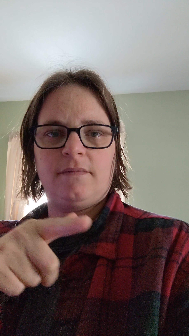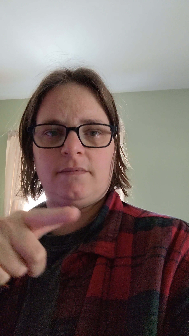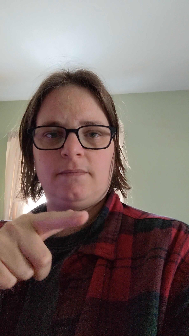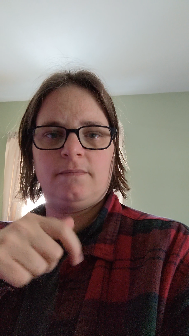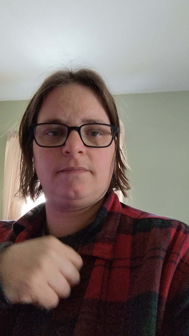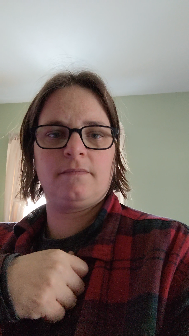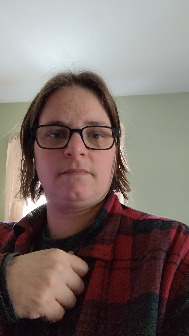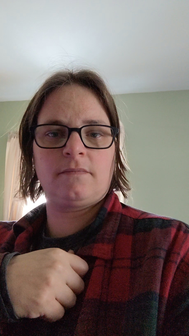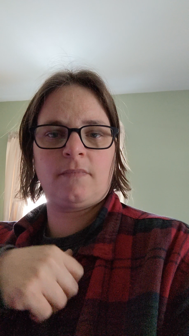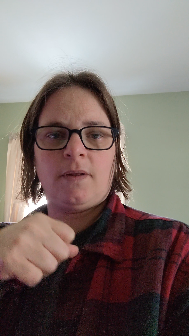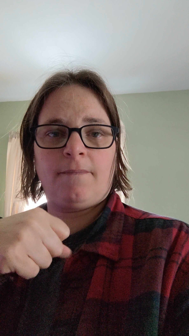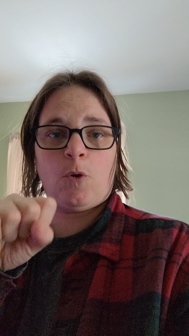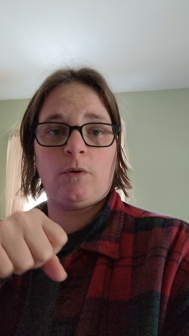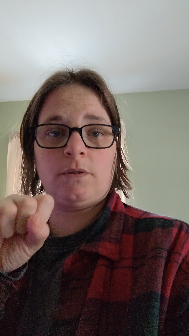motorcycle